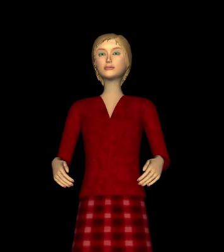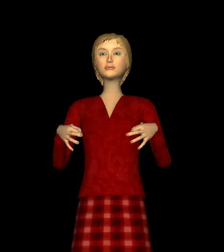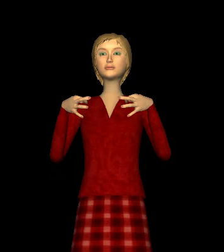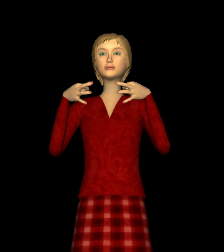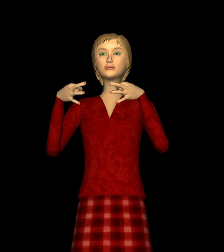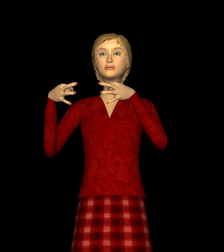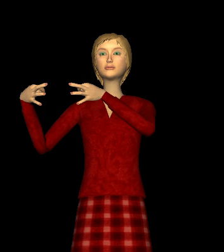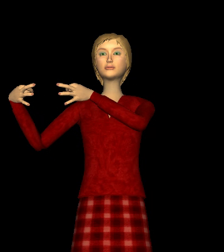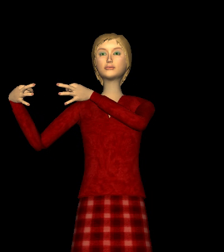مجتهد